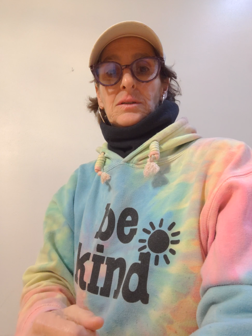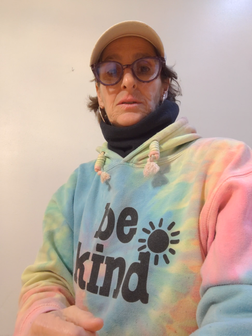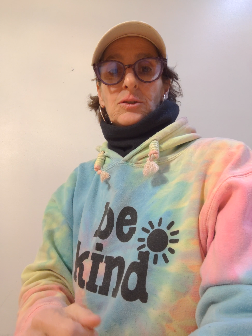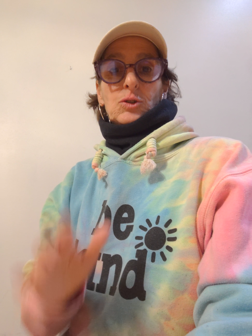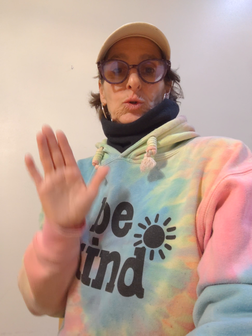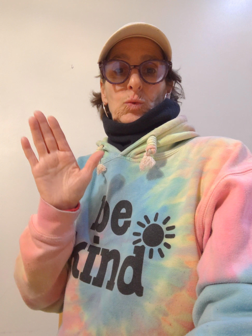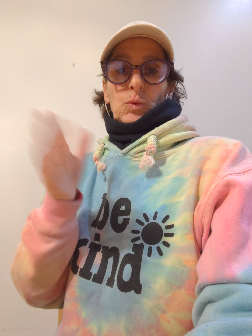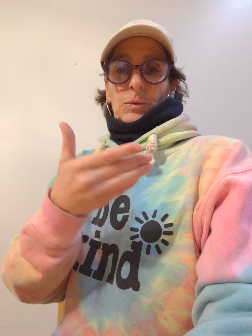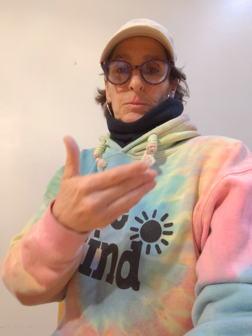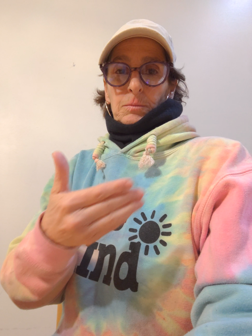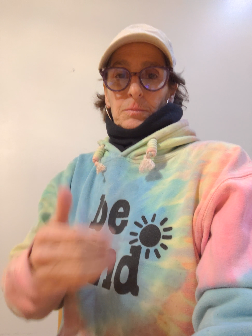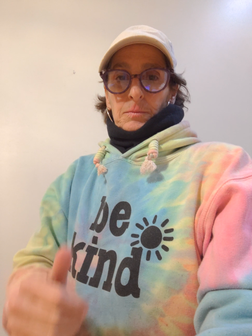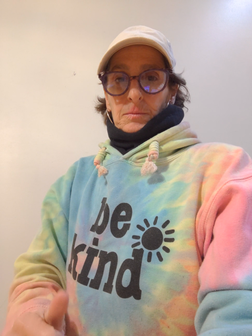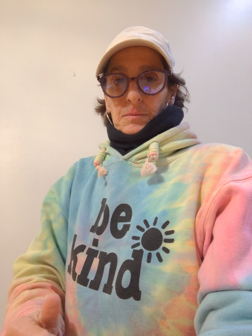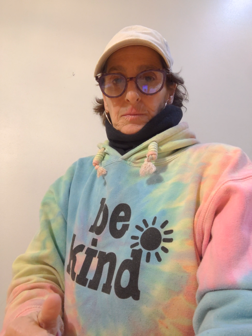room